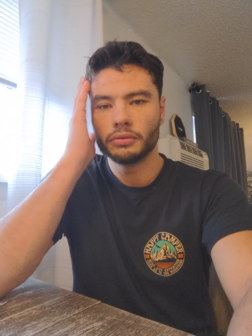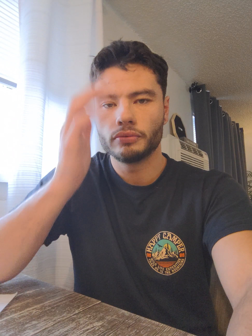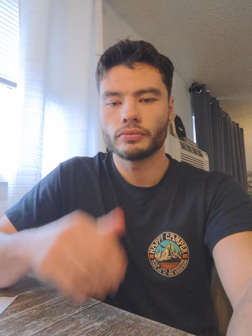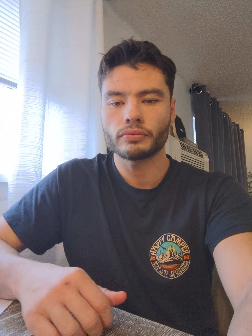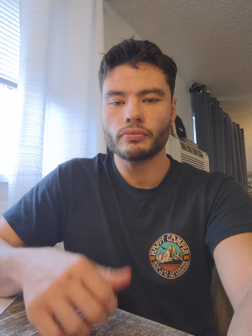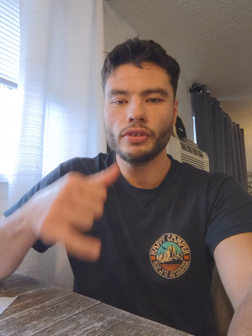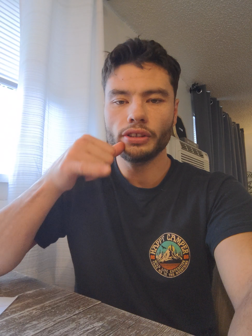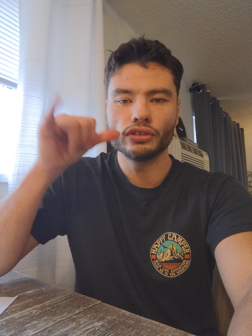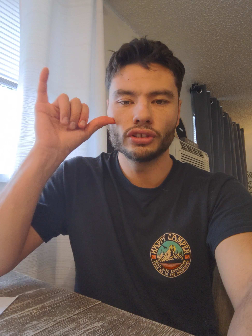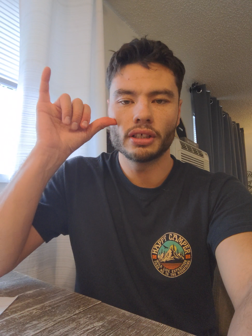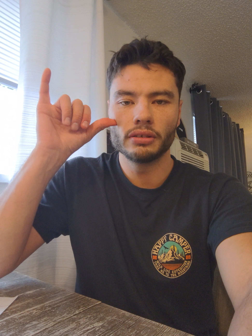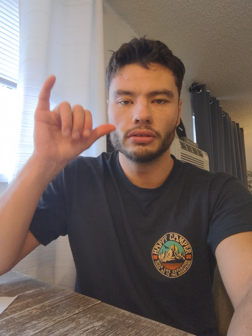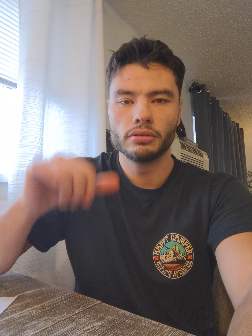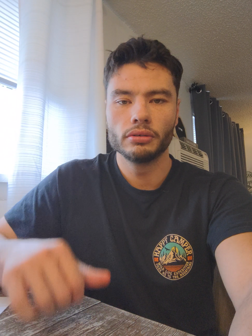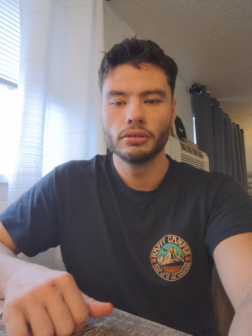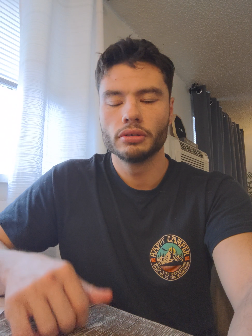yesterday